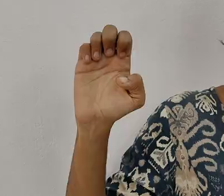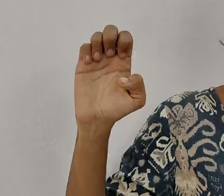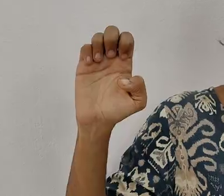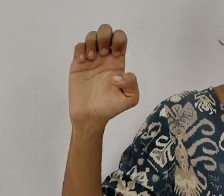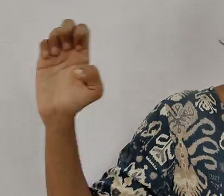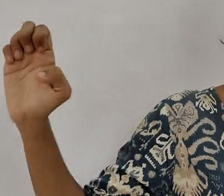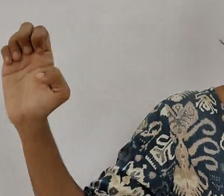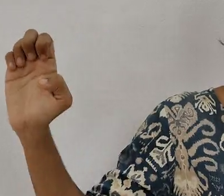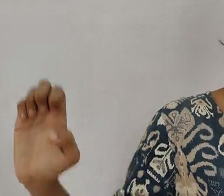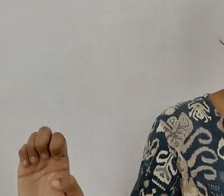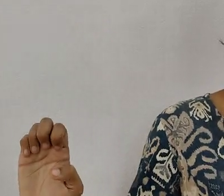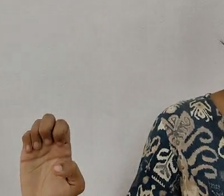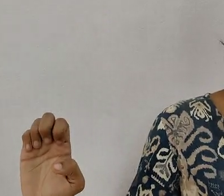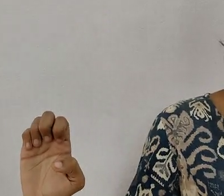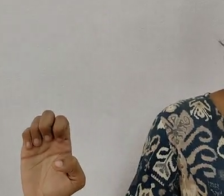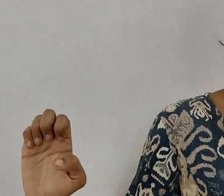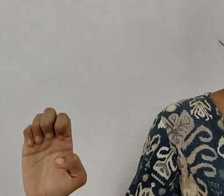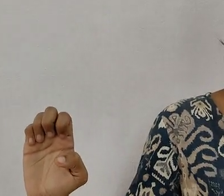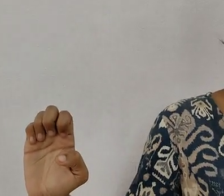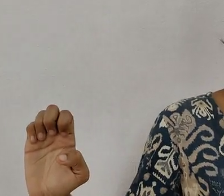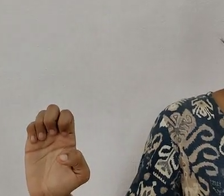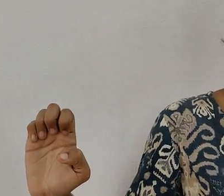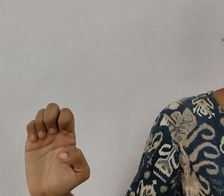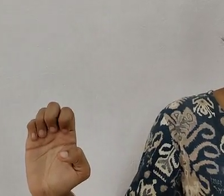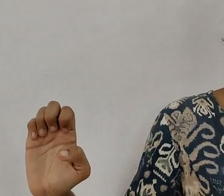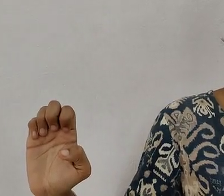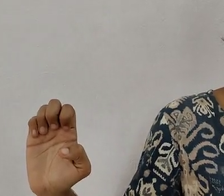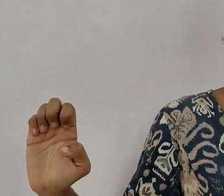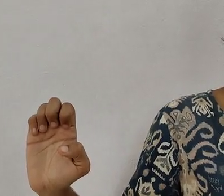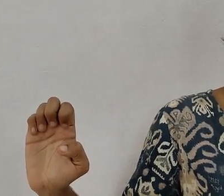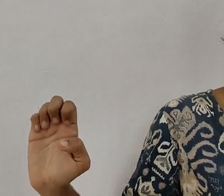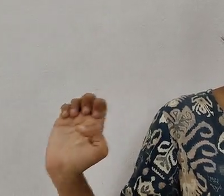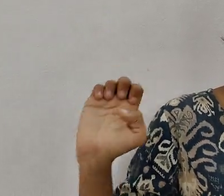ഈ